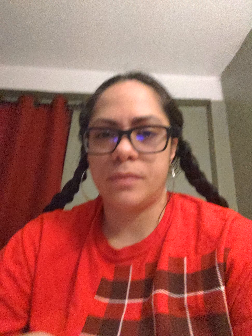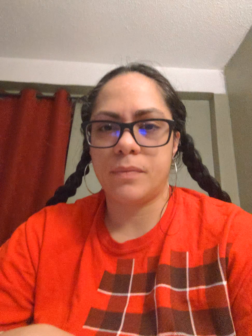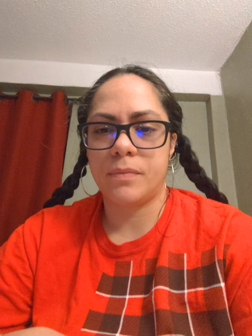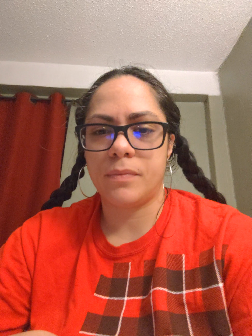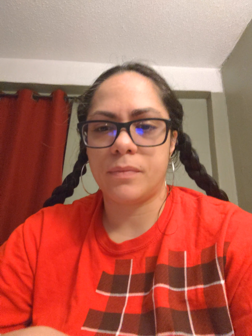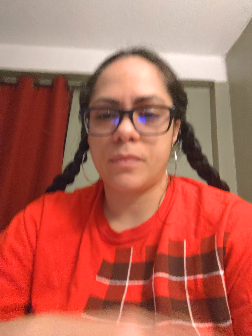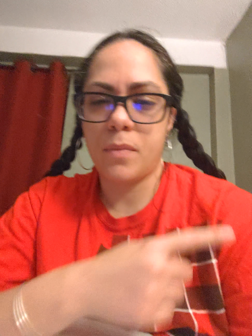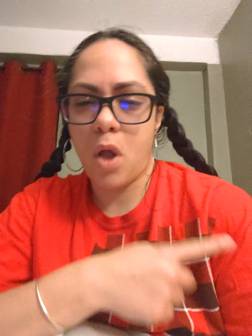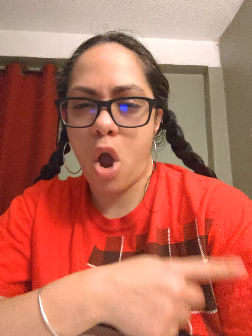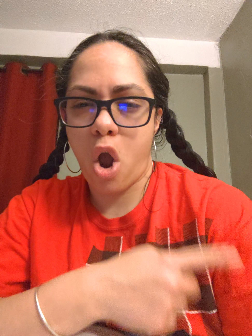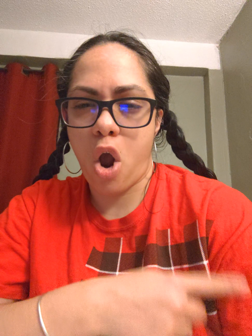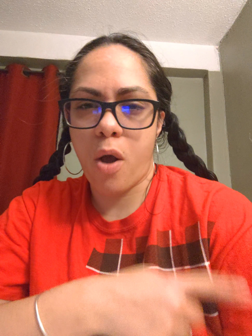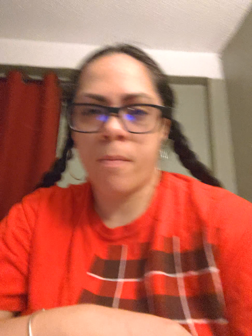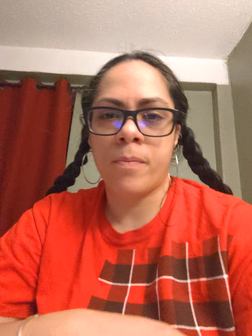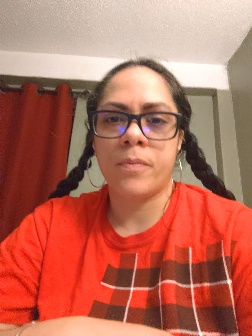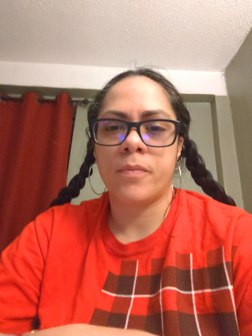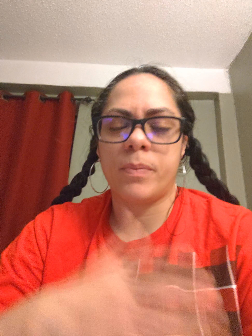arm